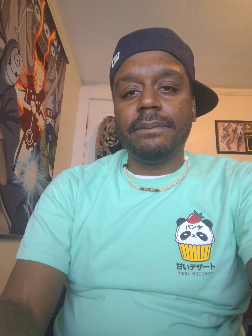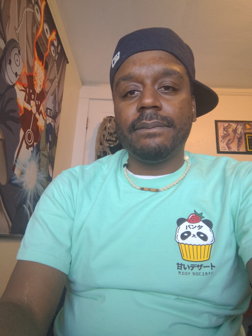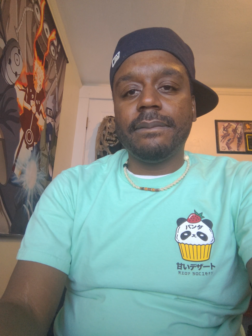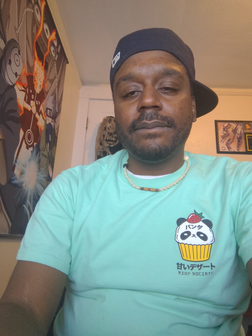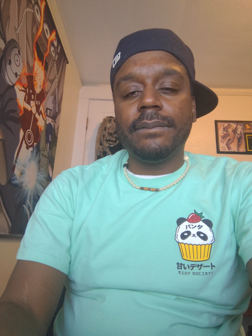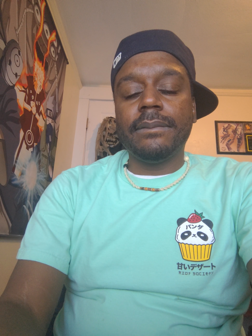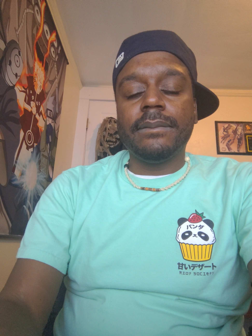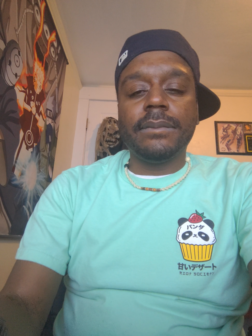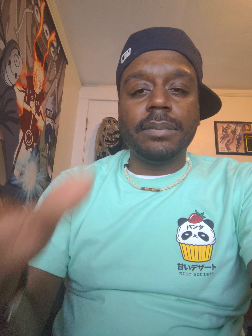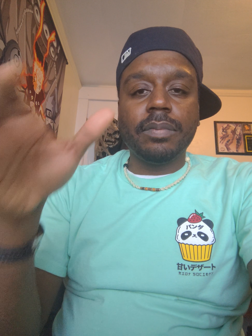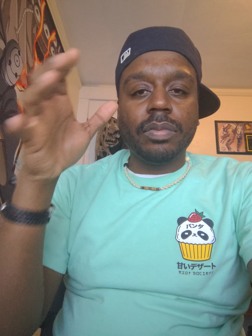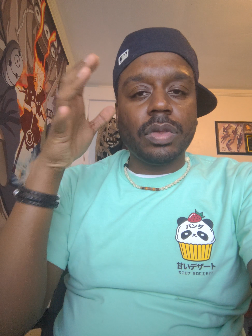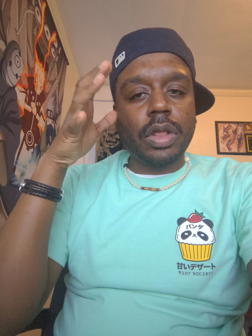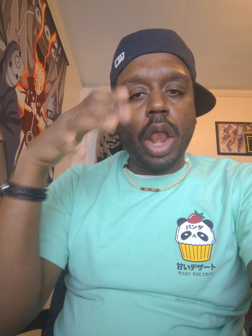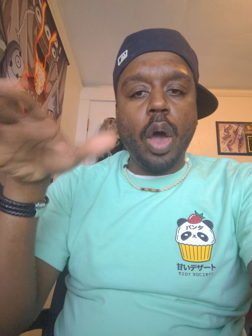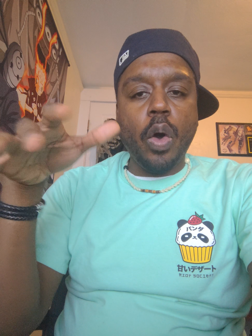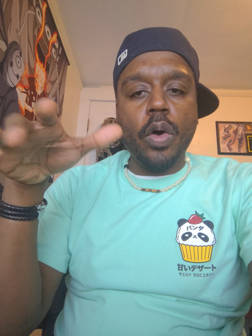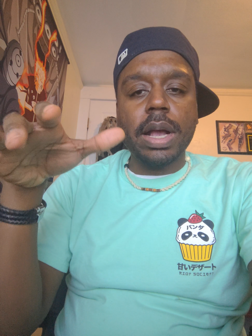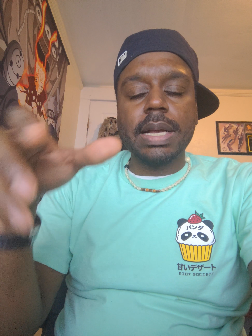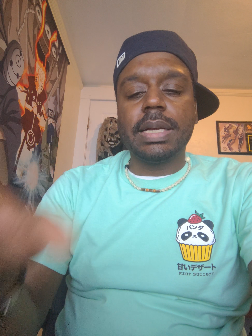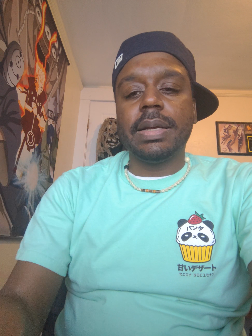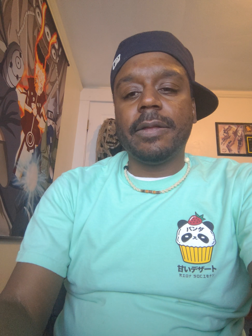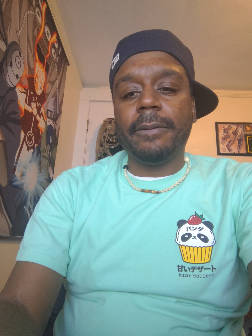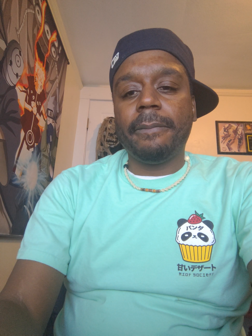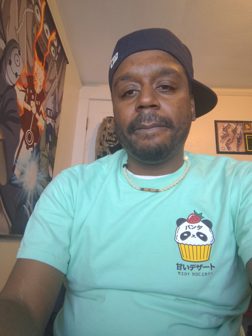noisy